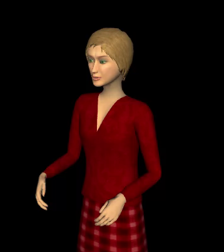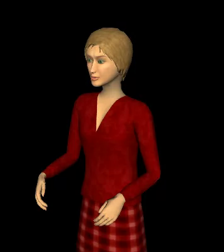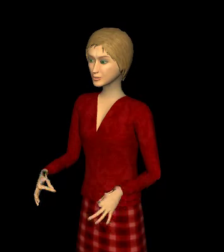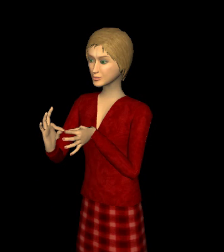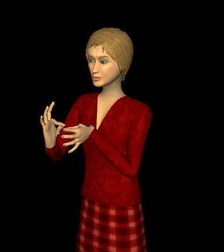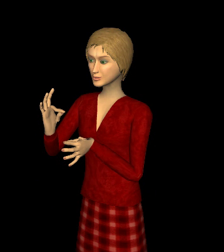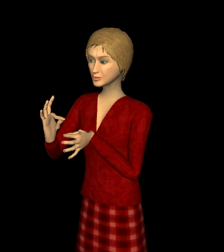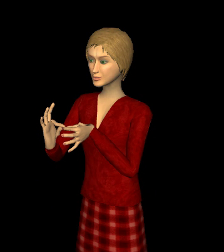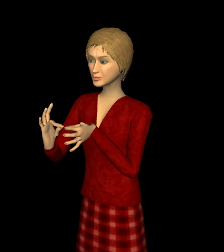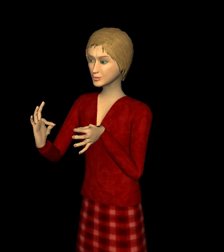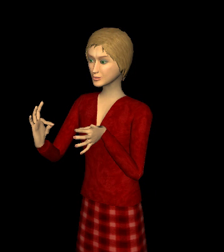حجم